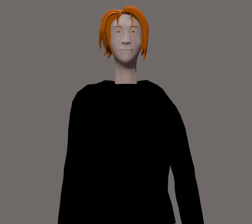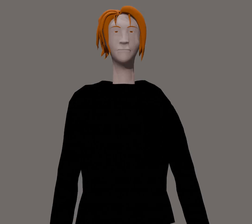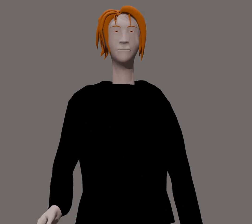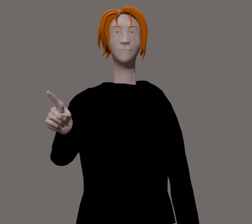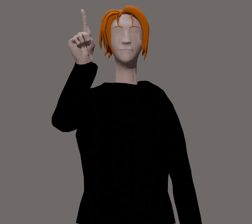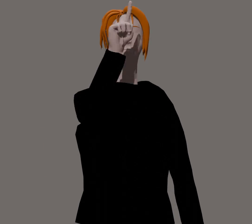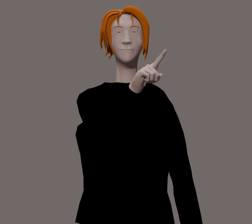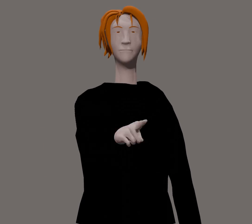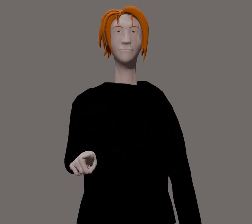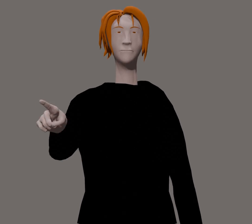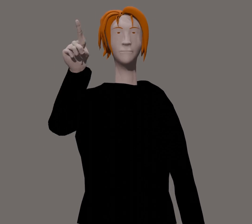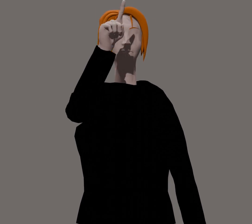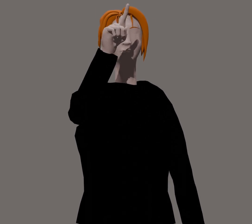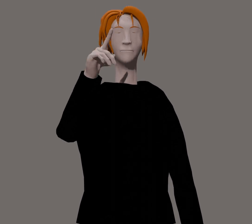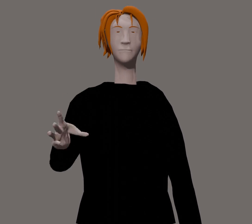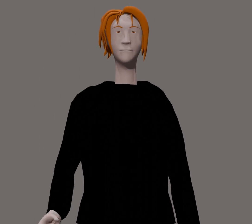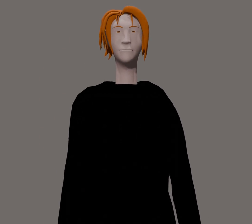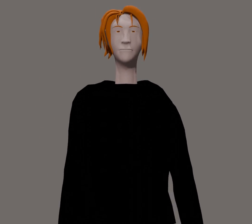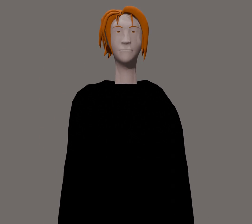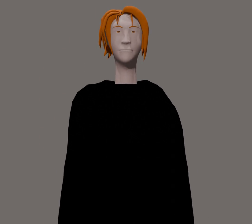Circle